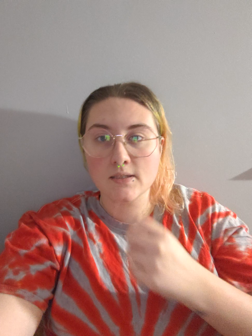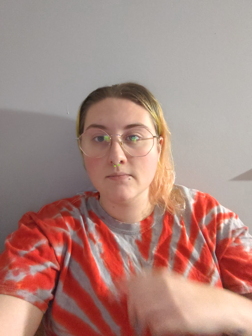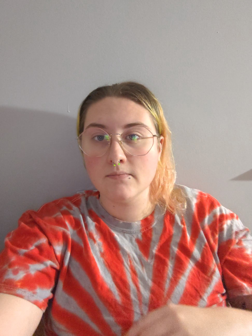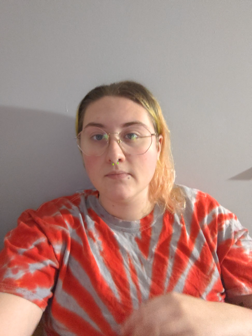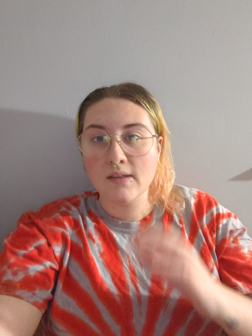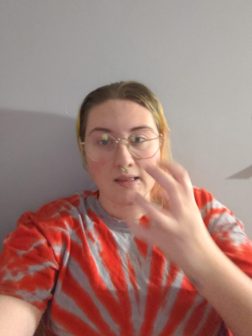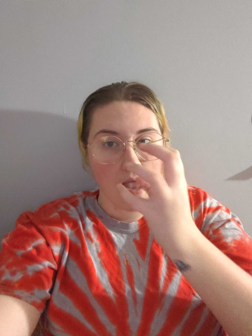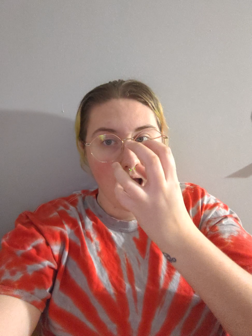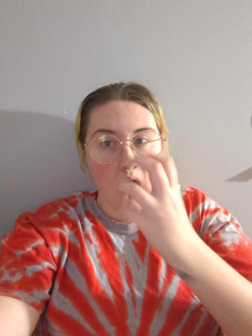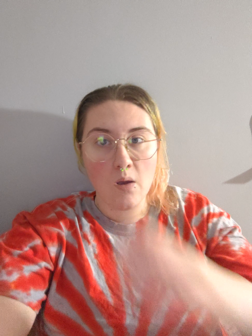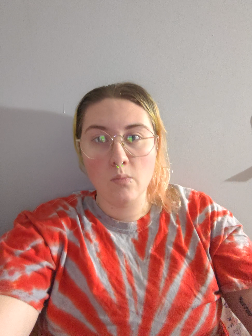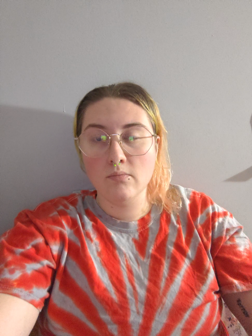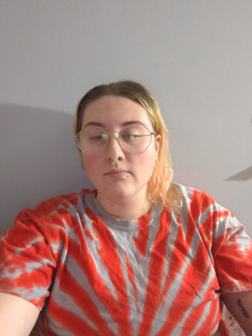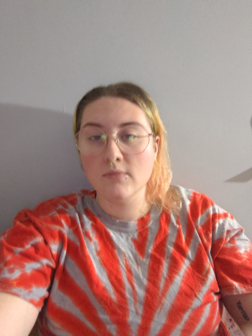clown